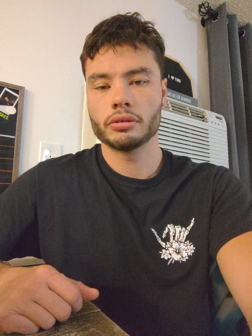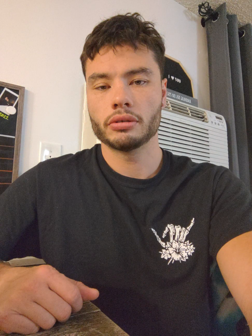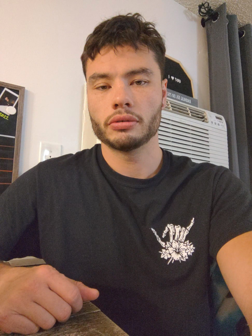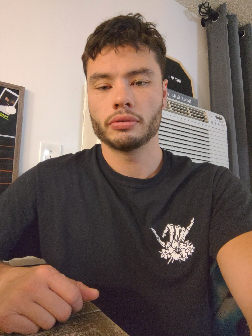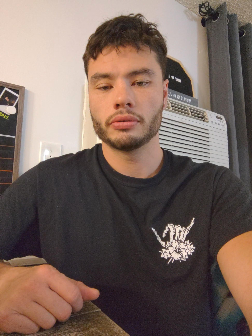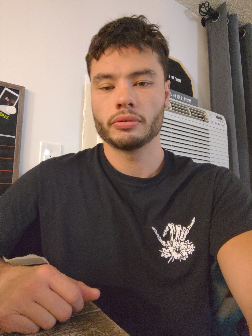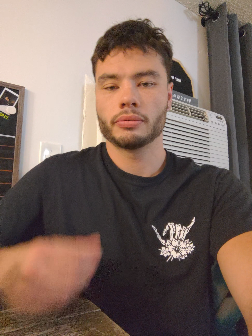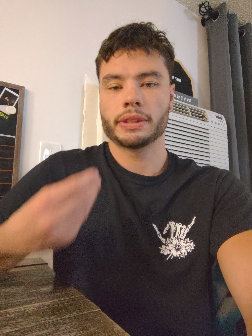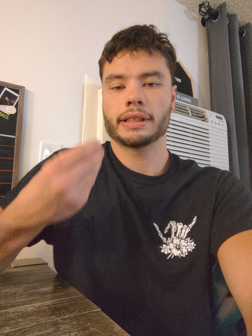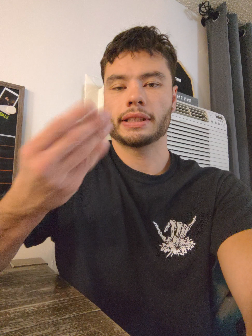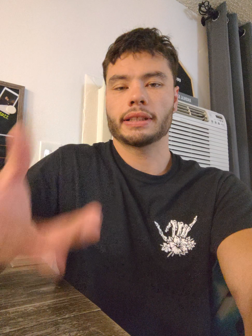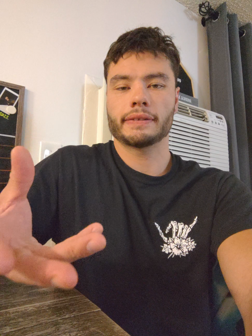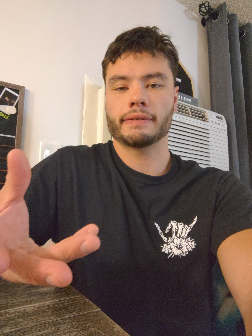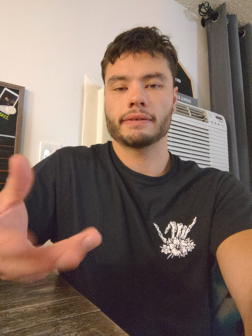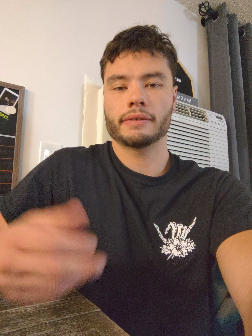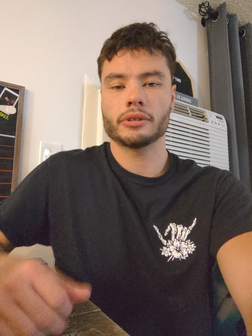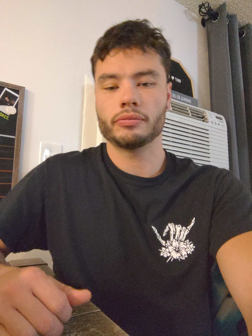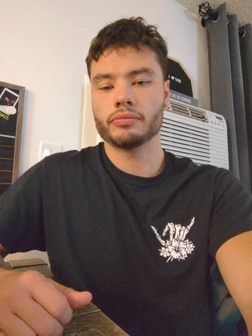give